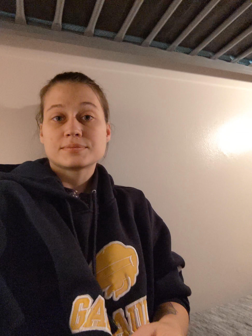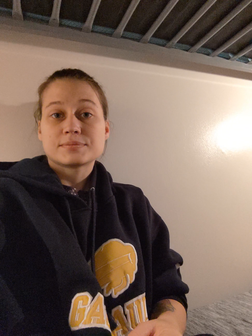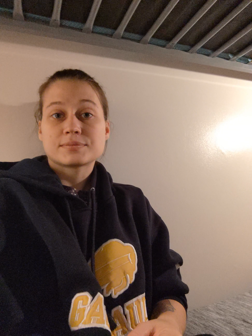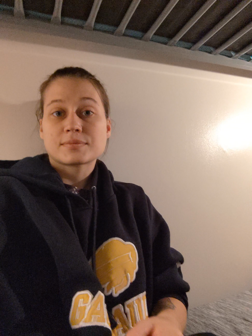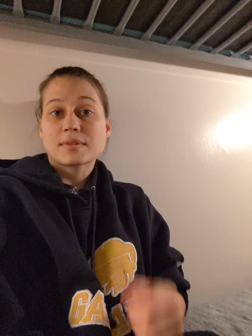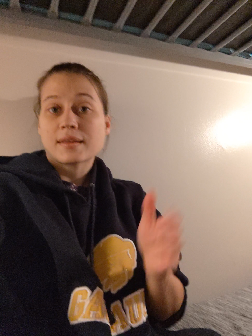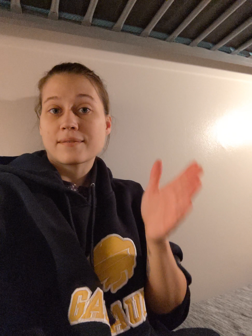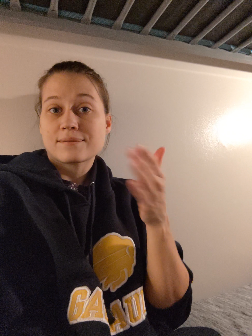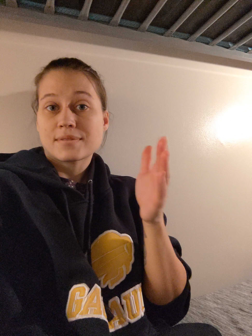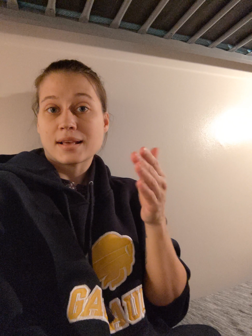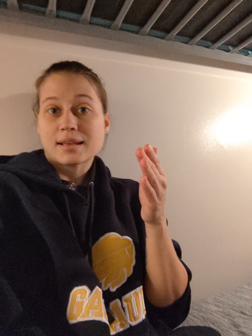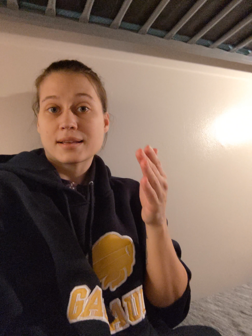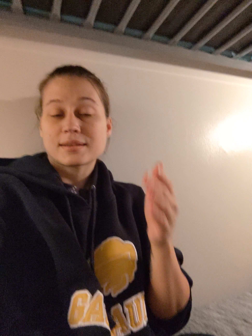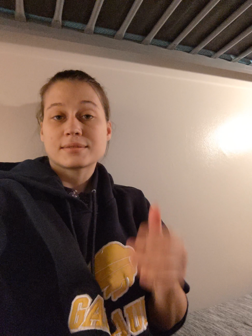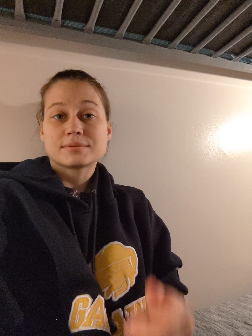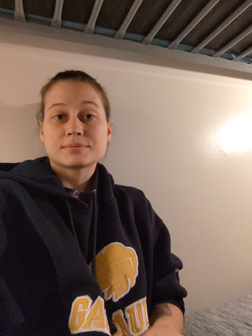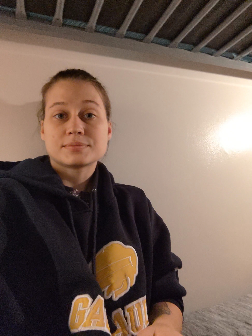flag